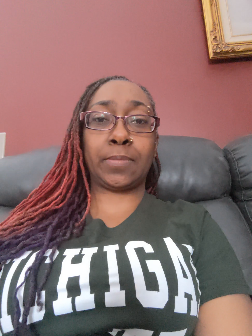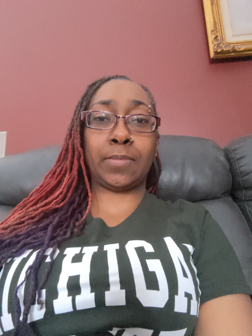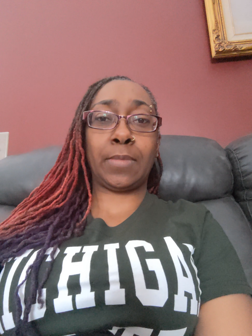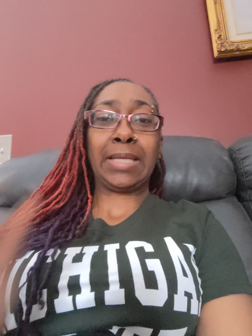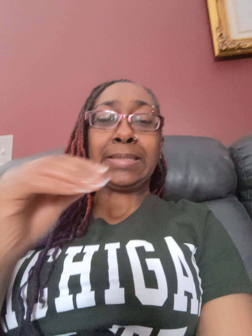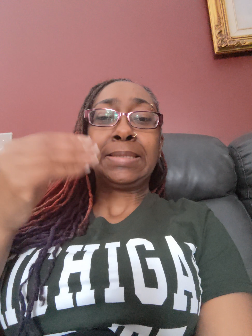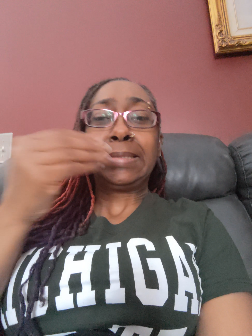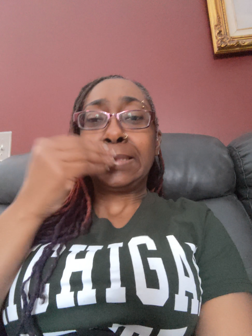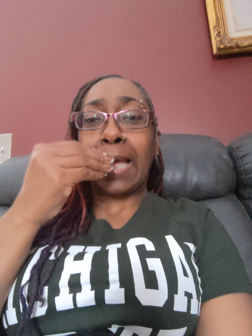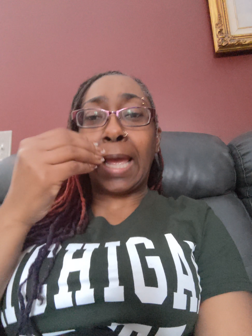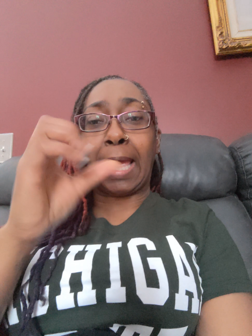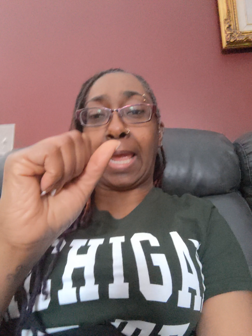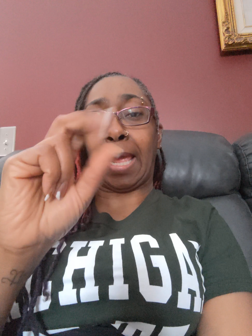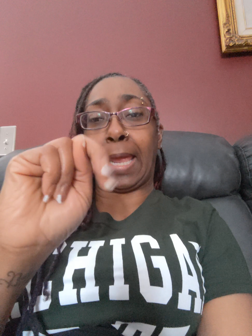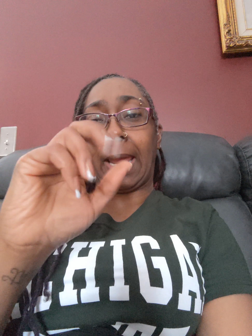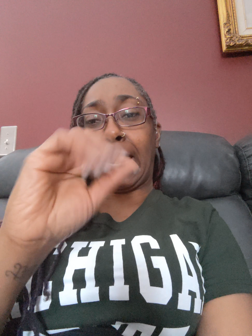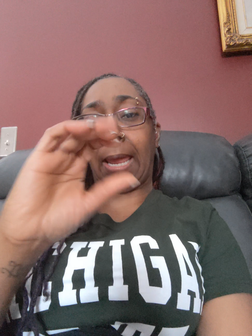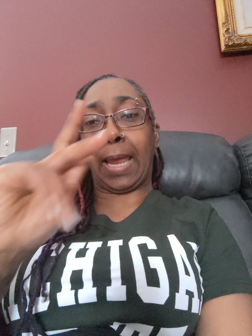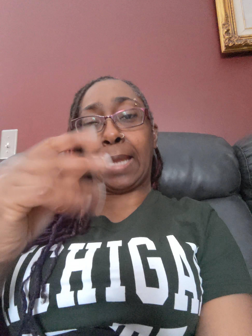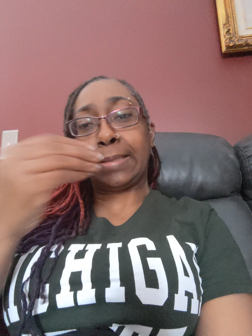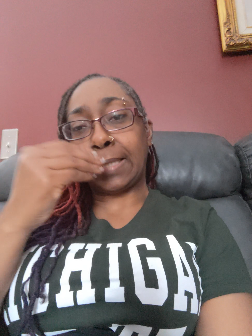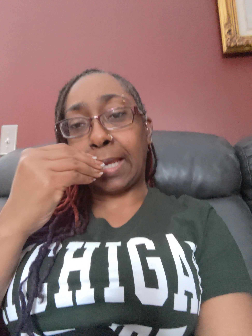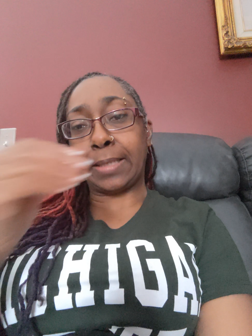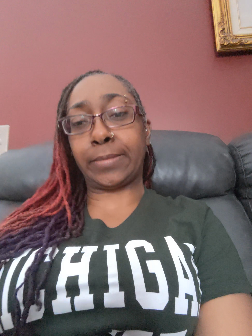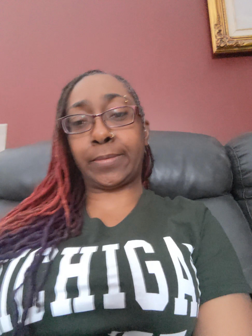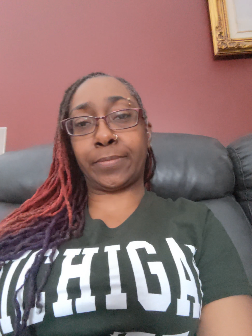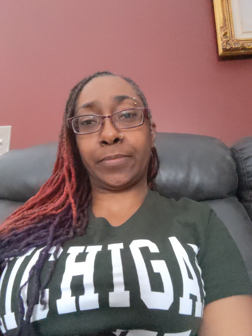snack